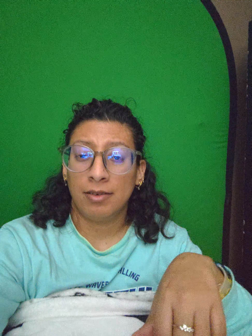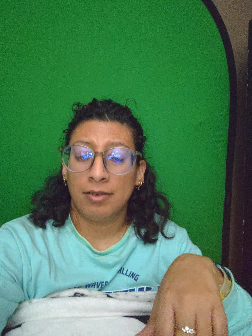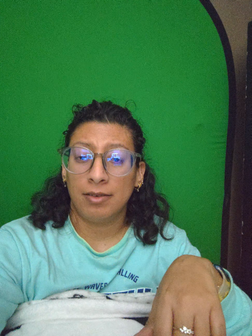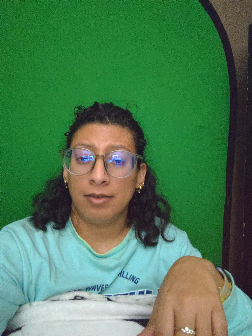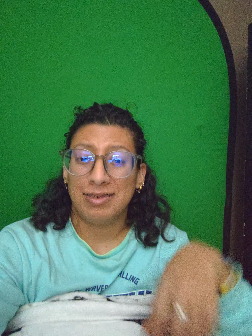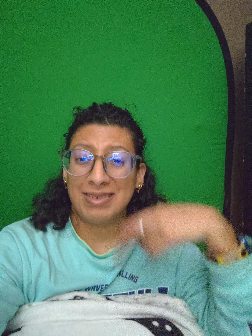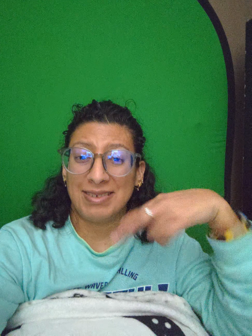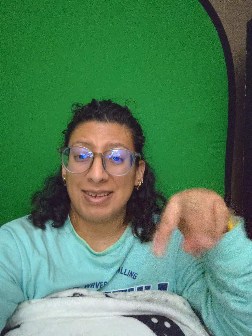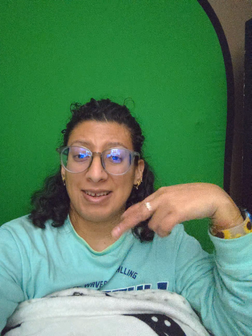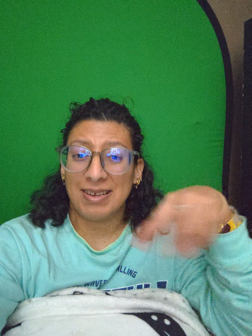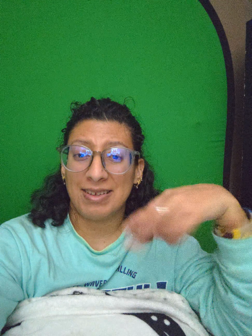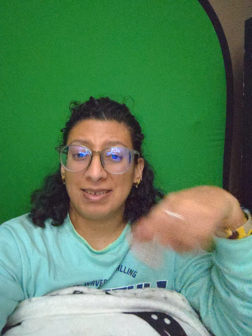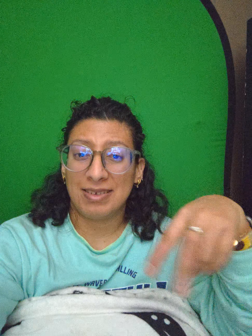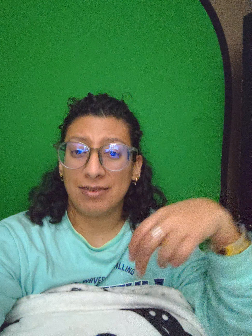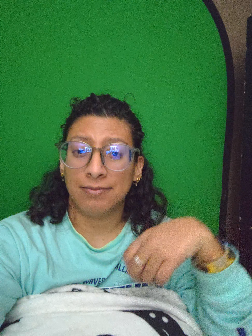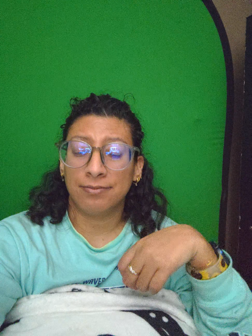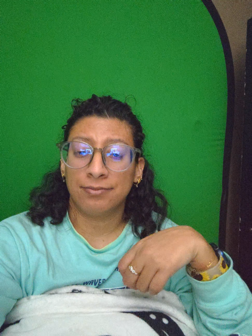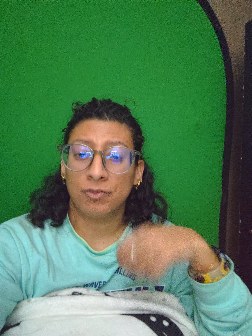dance